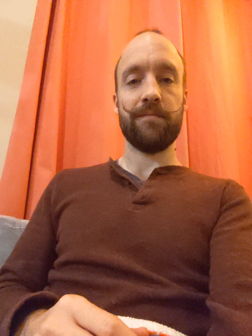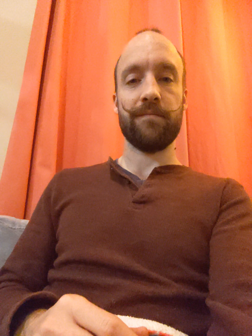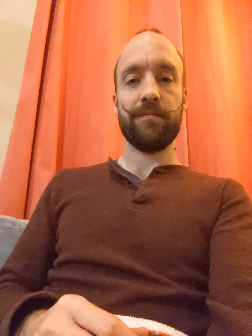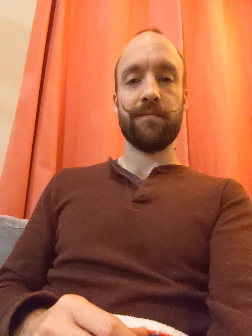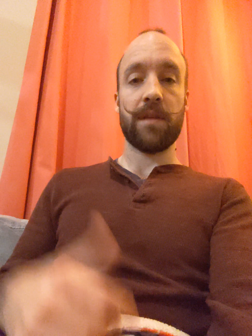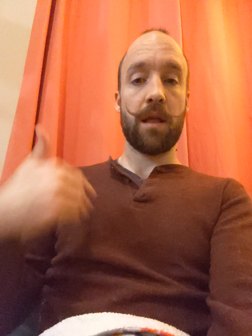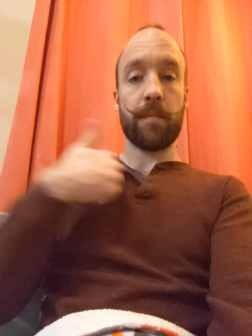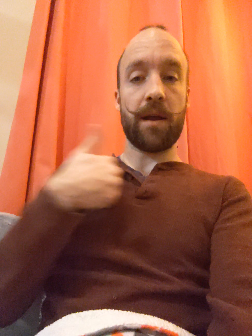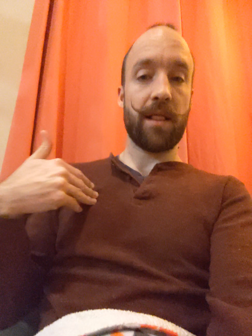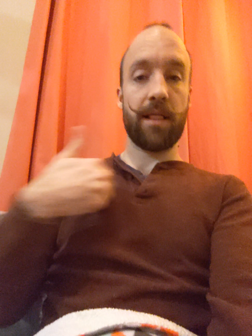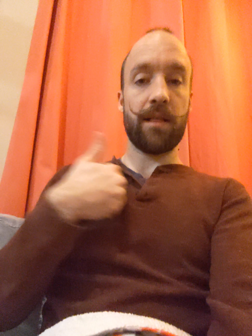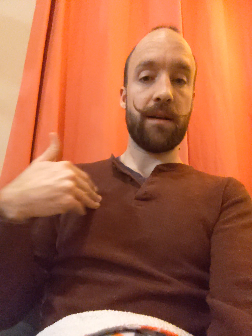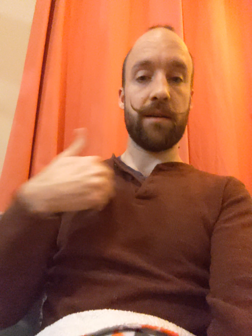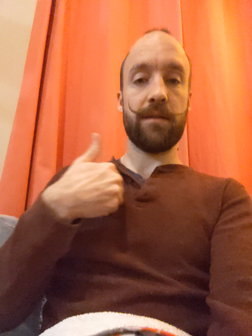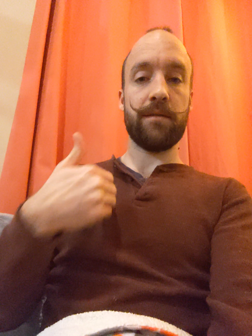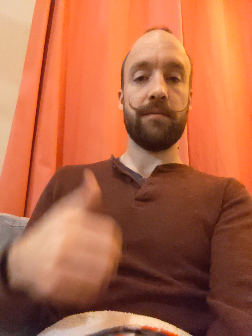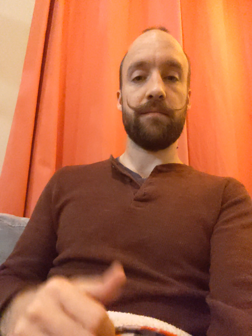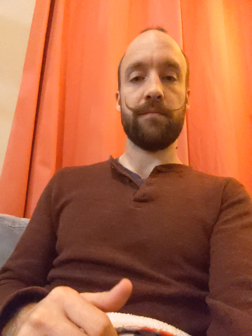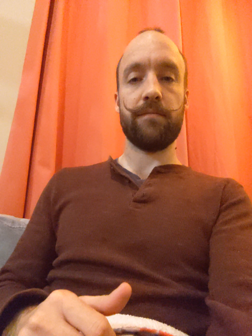animal